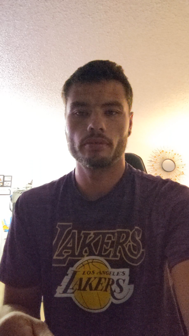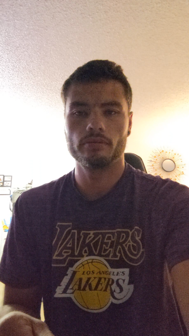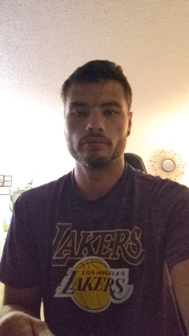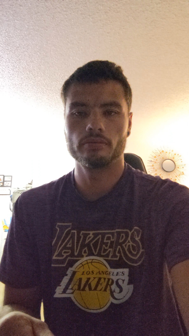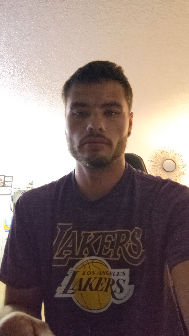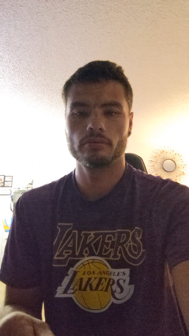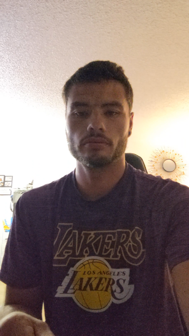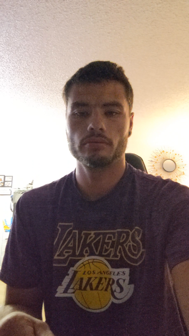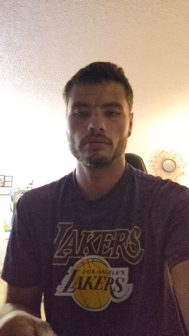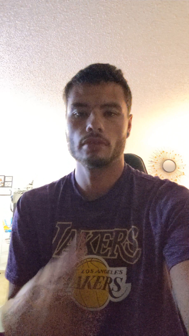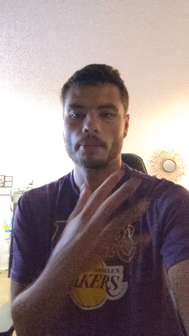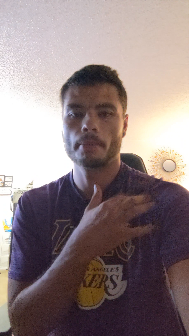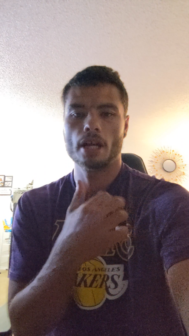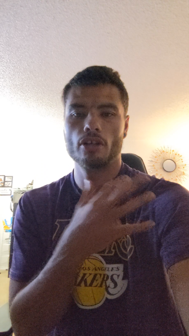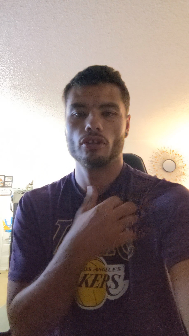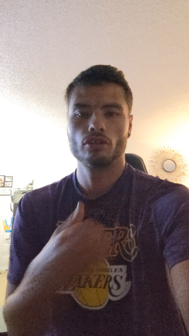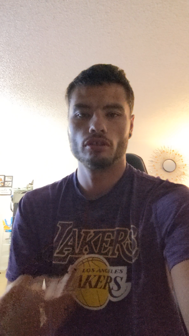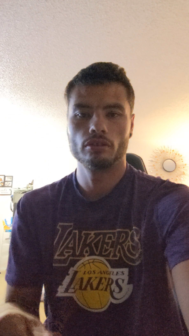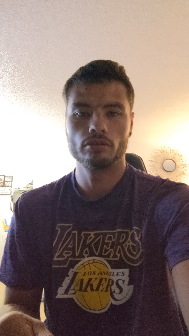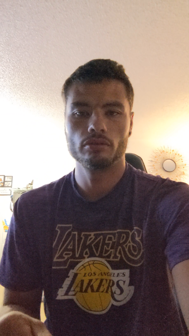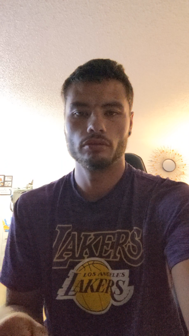bear